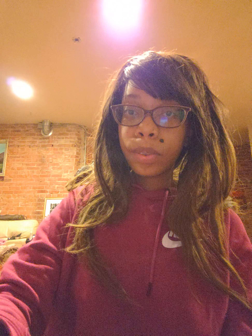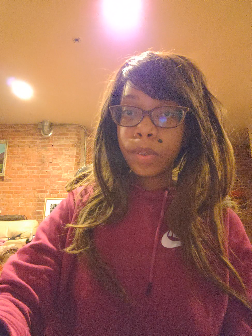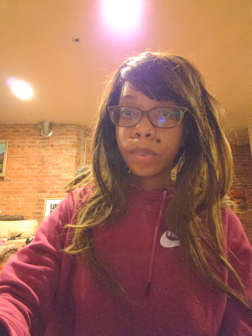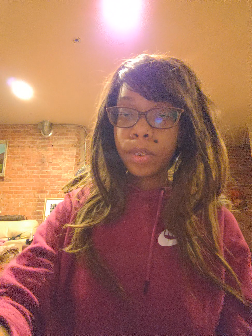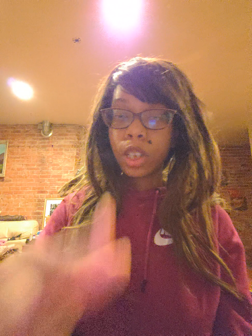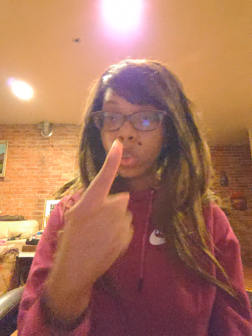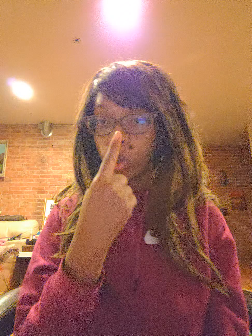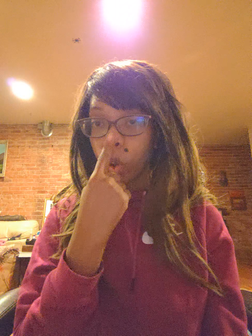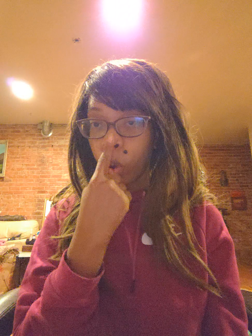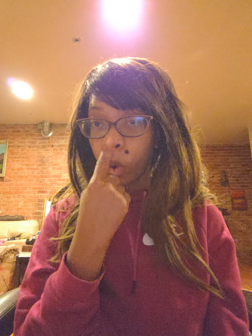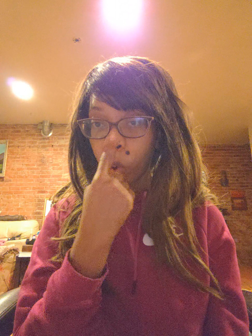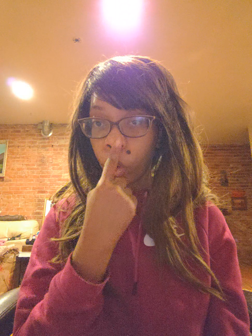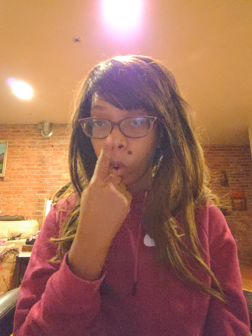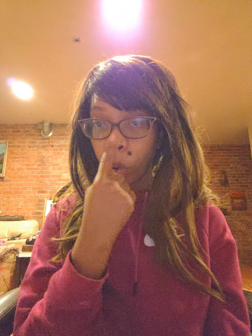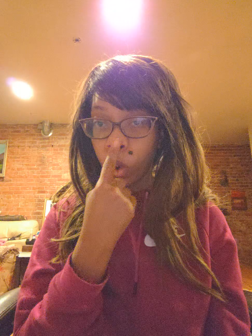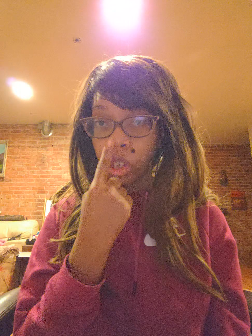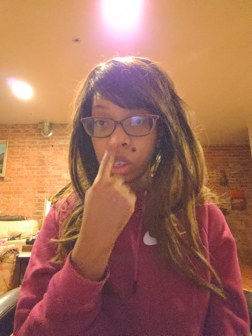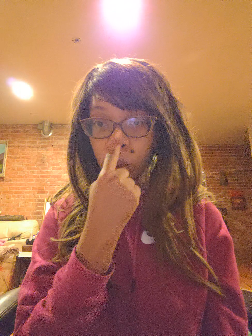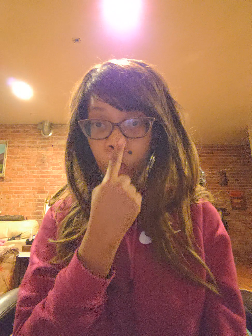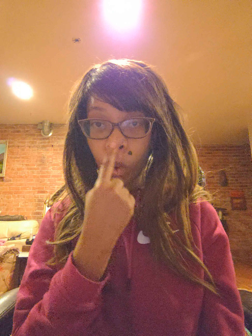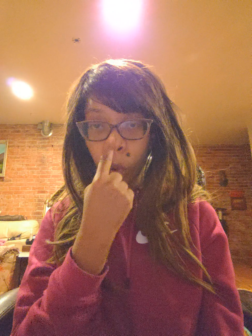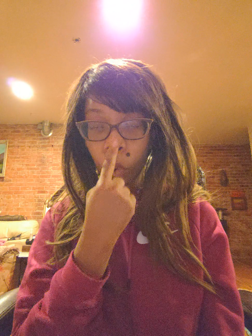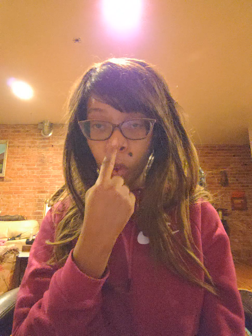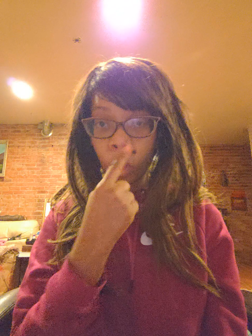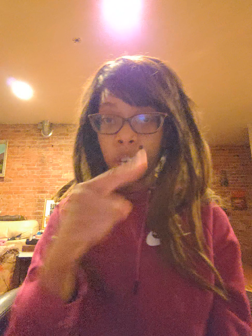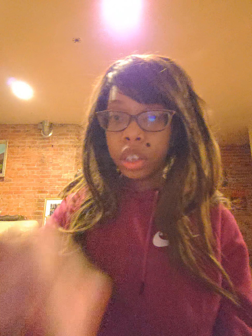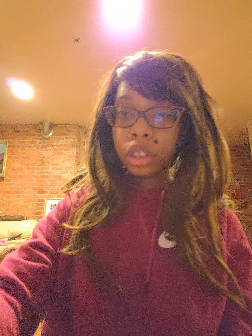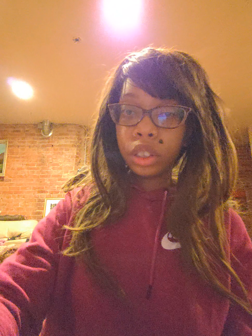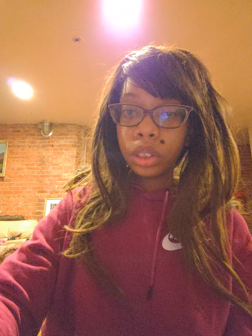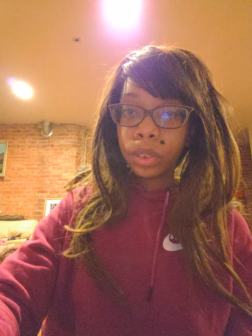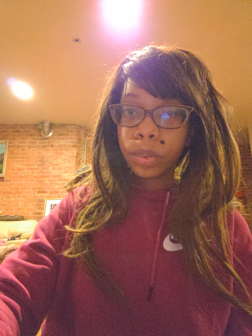nose